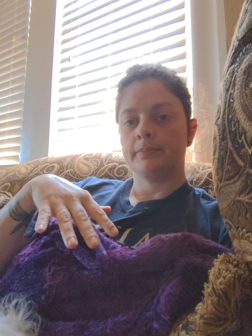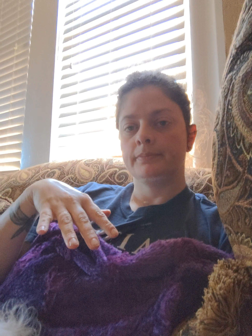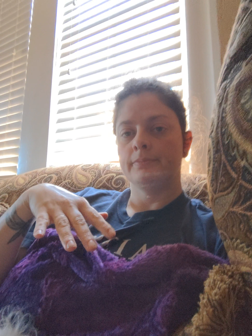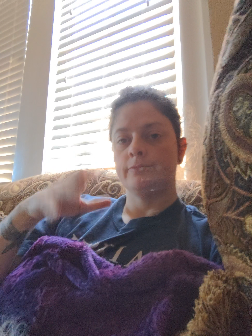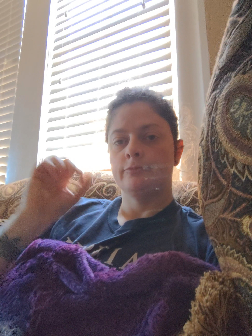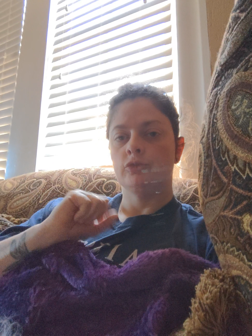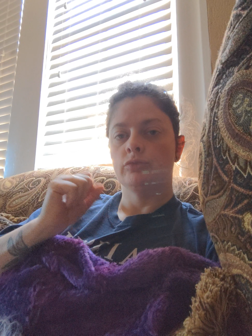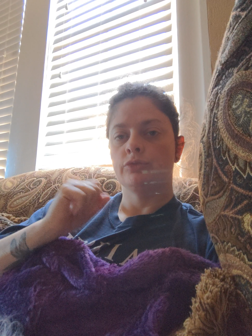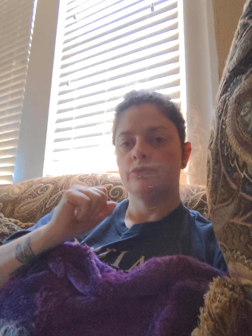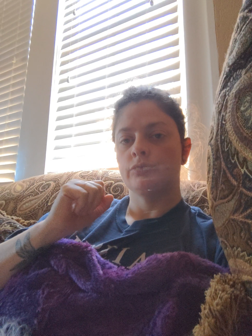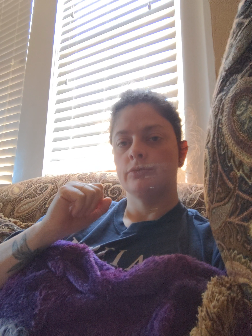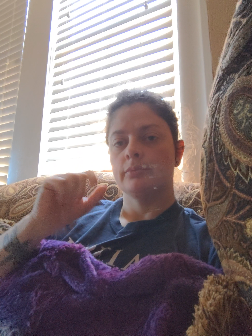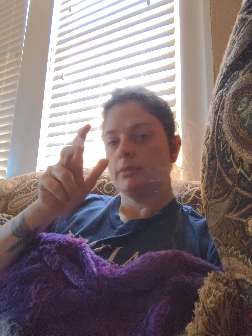refrigerator